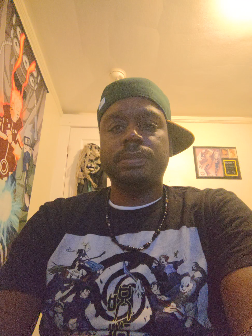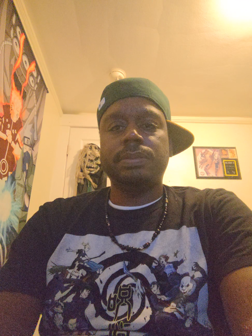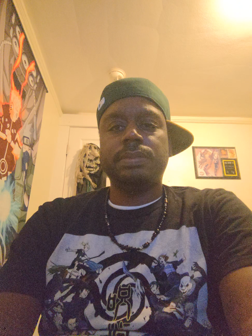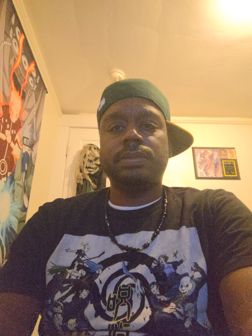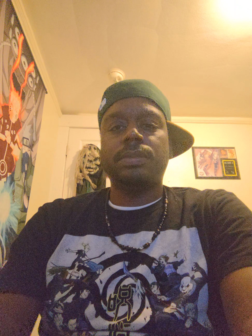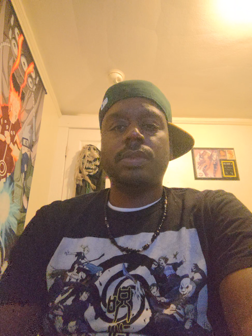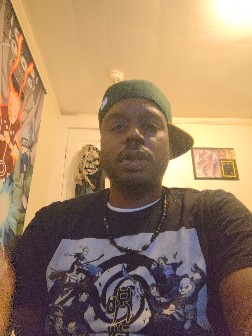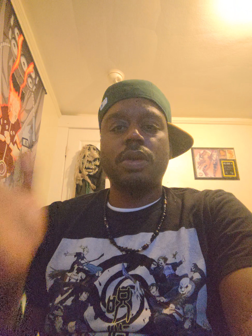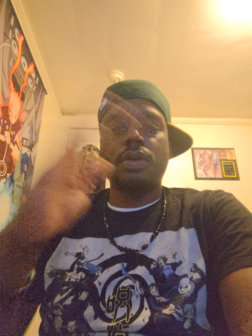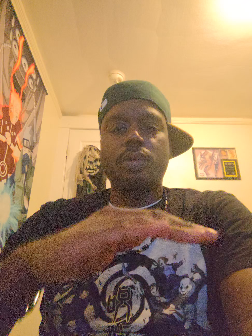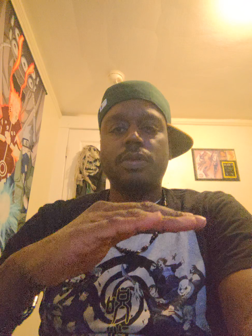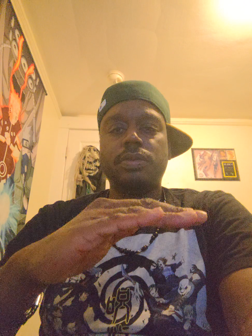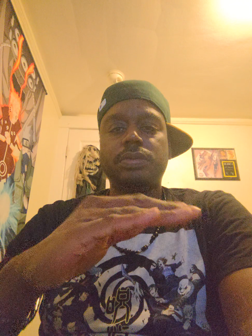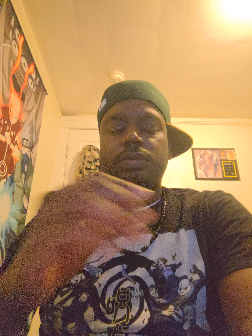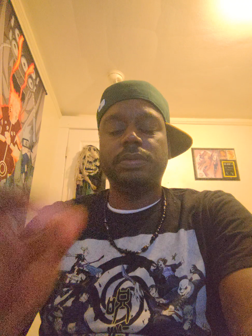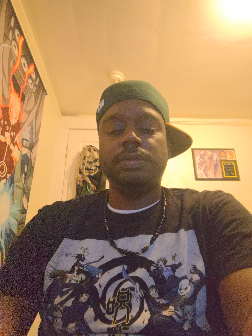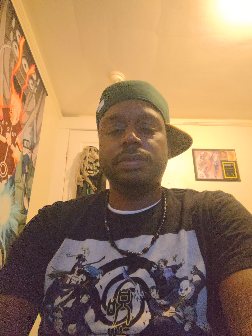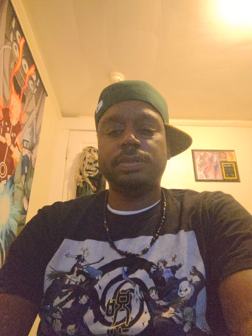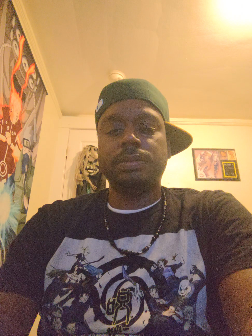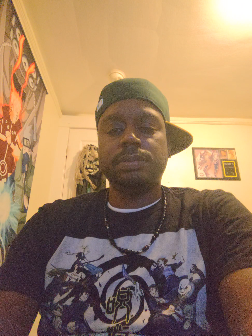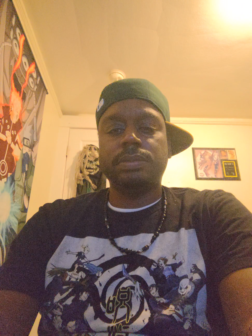on